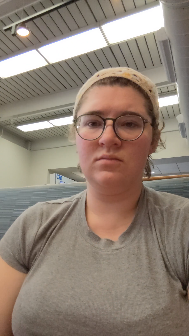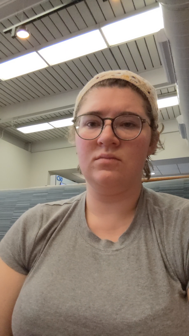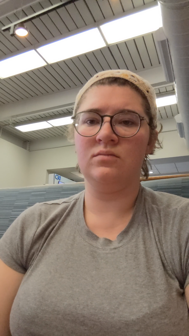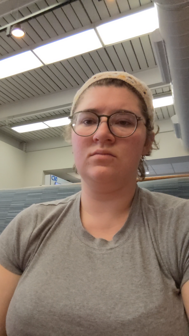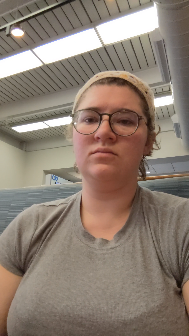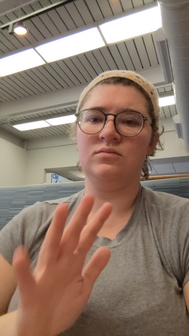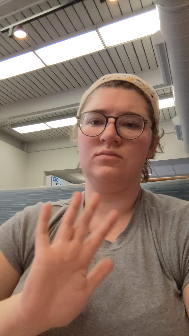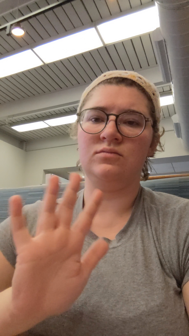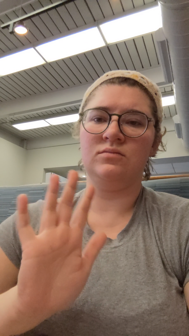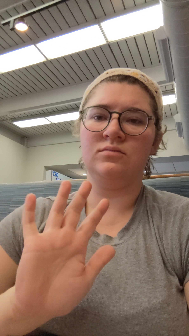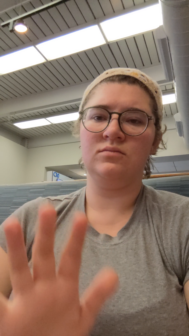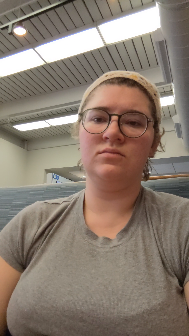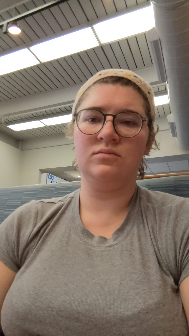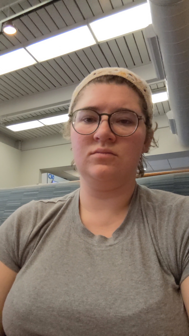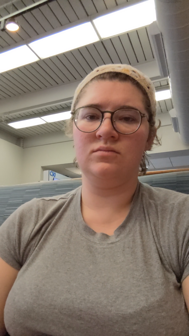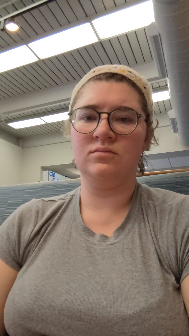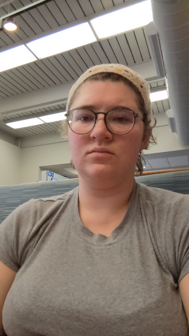cheese